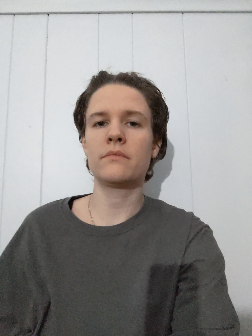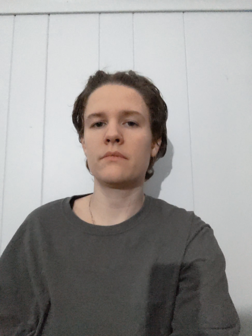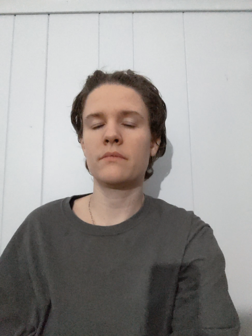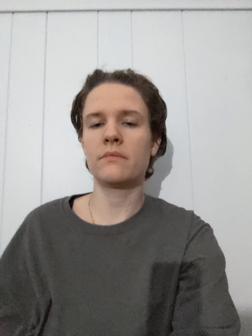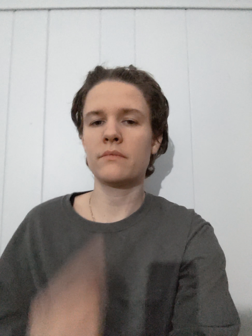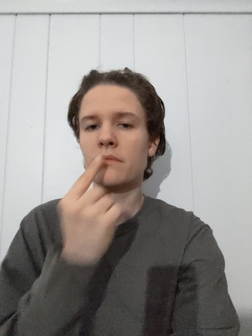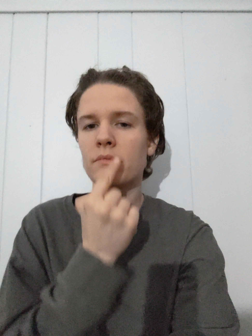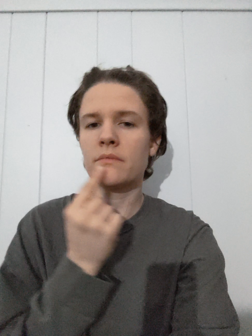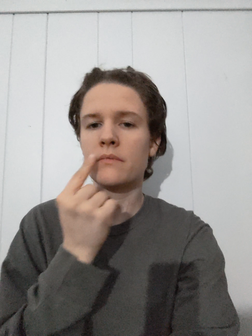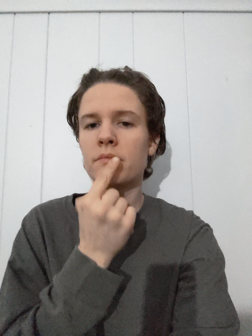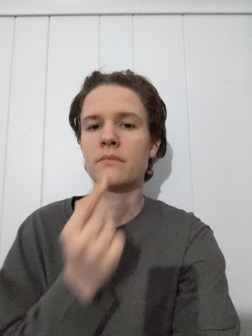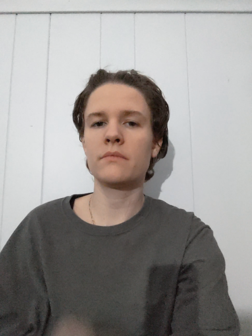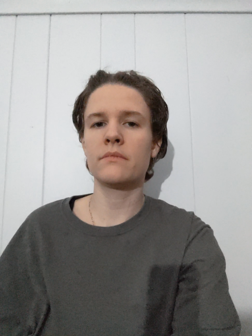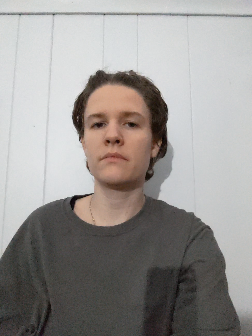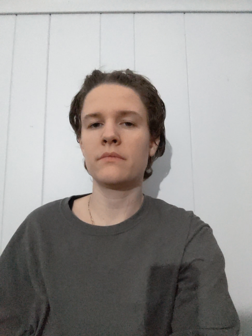mouth